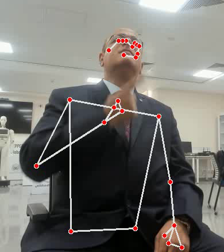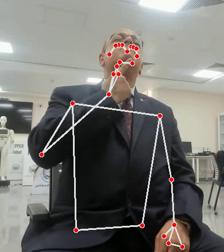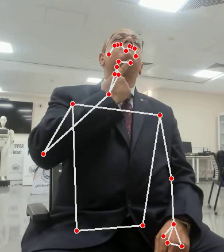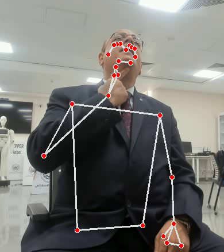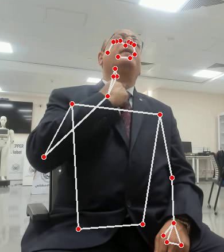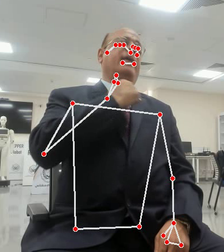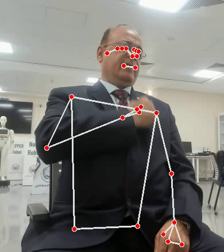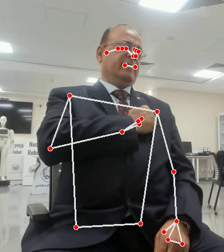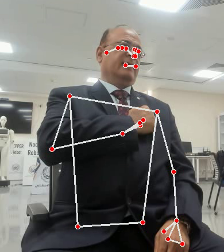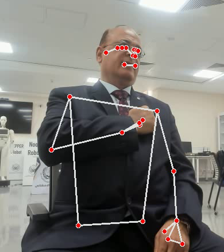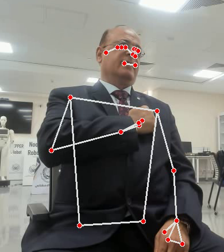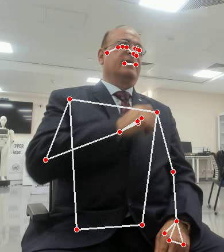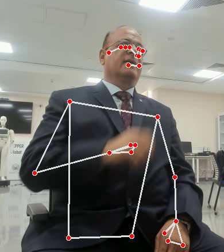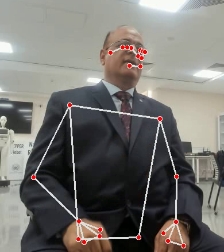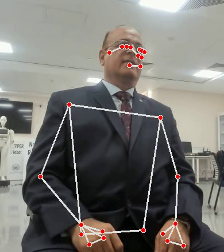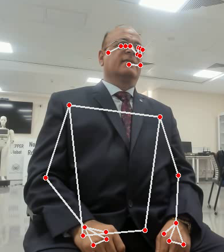bhab